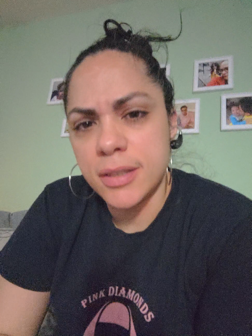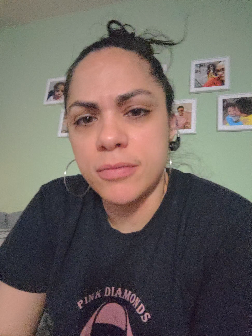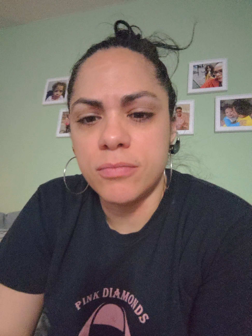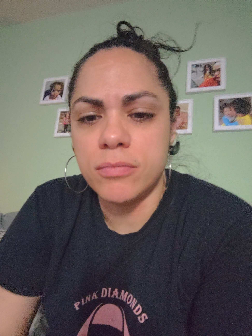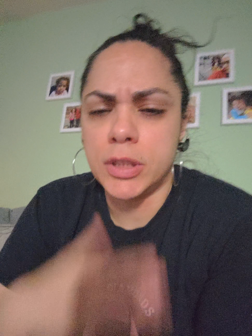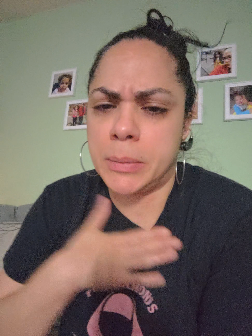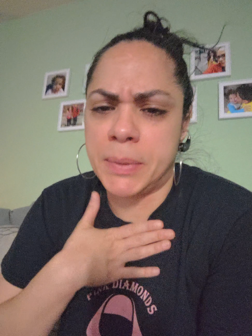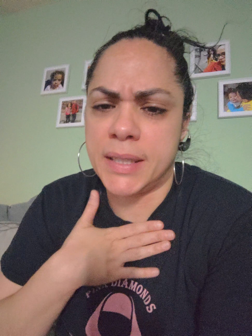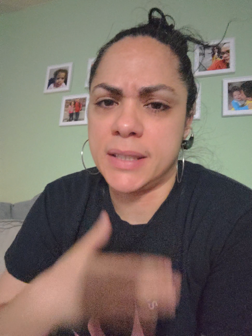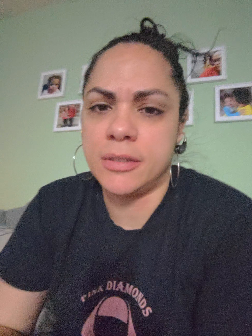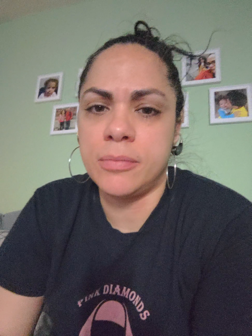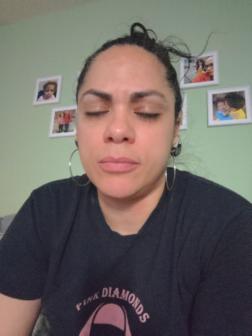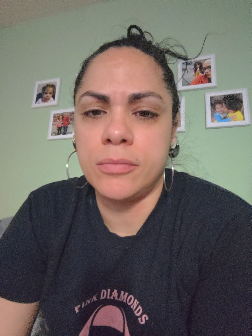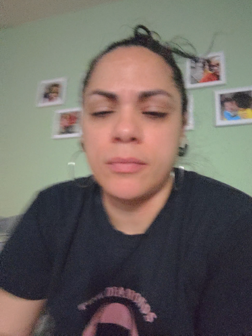please